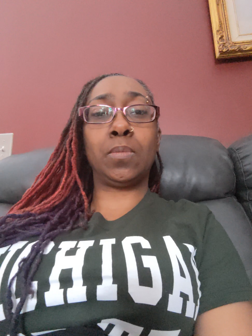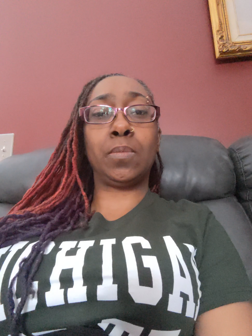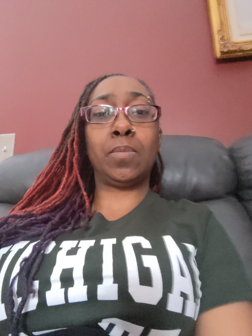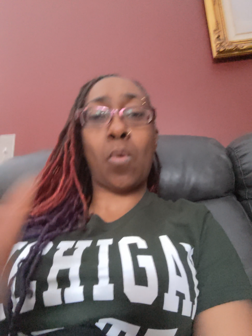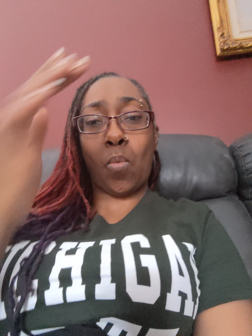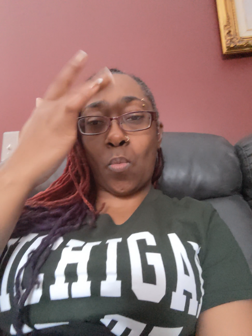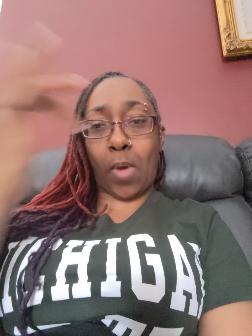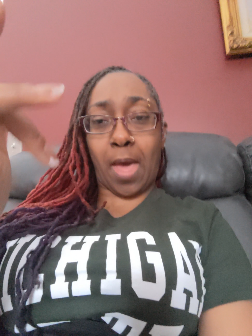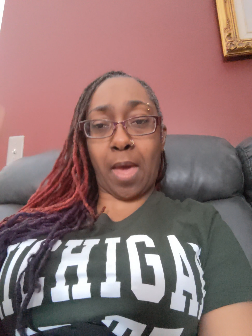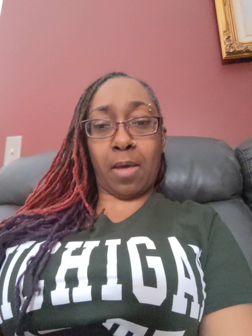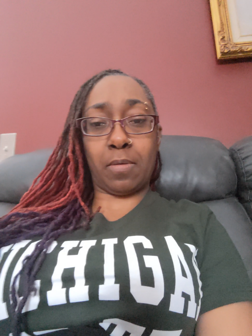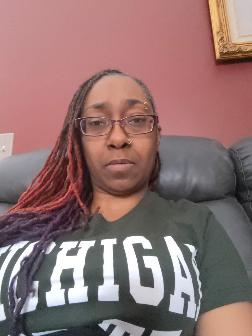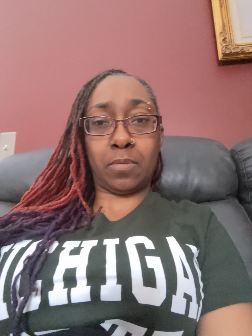why